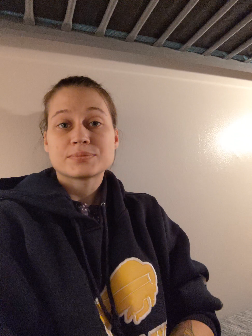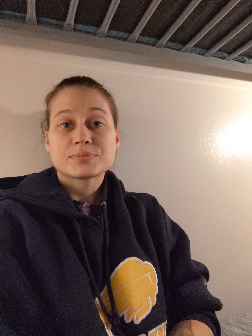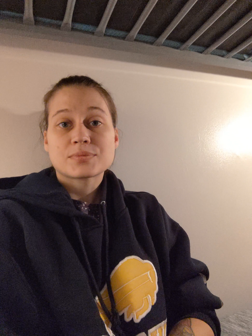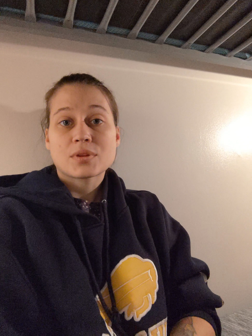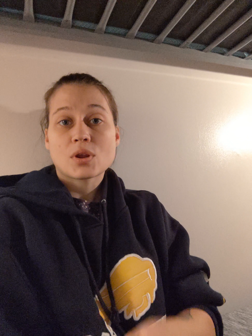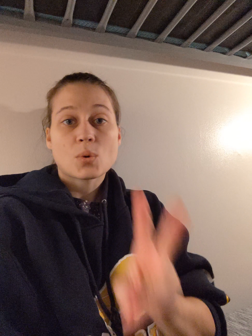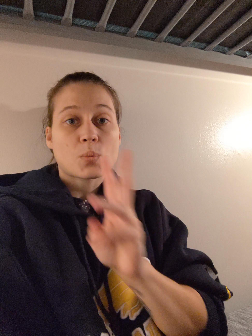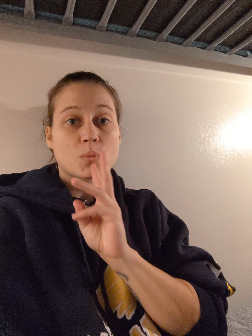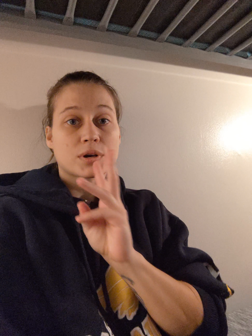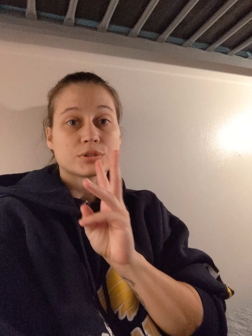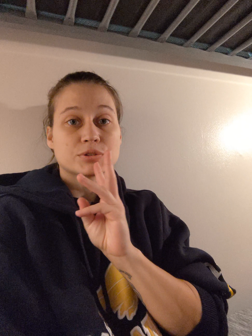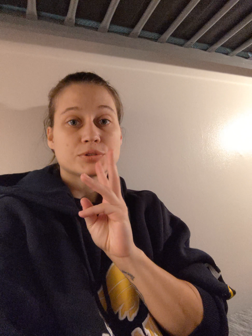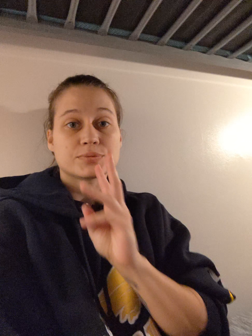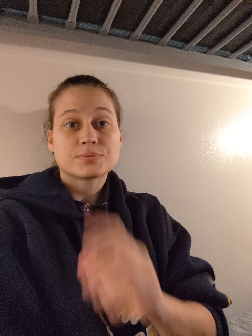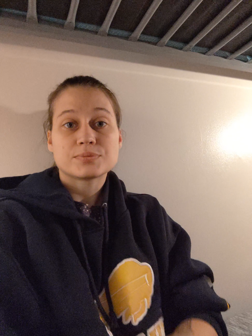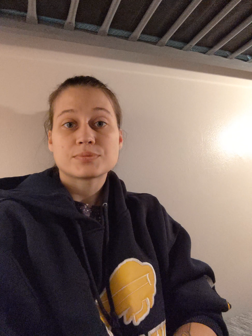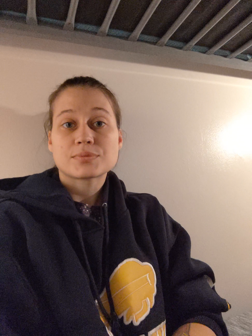water